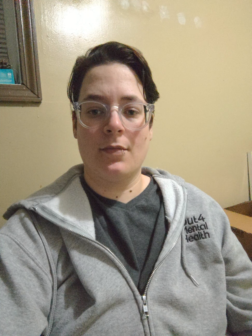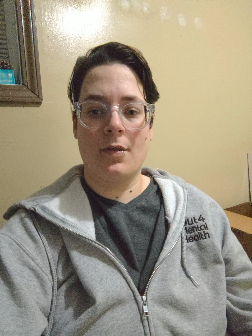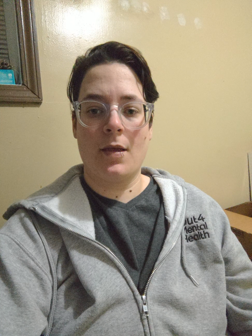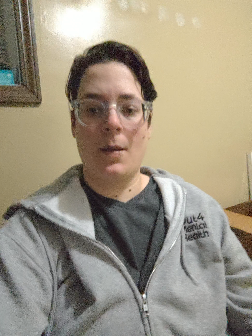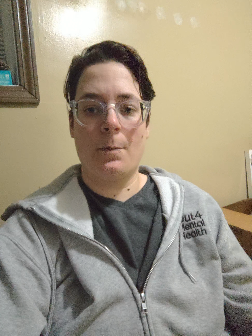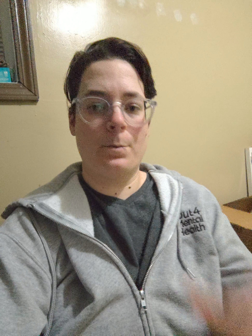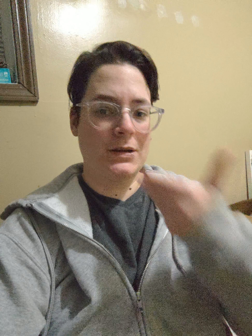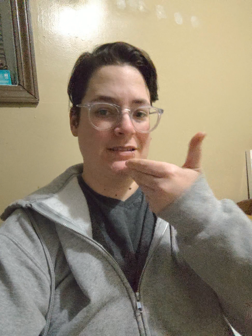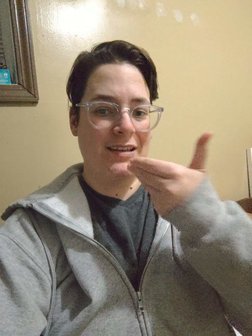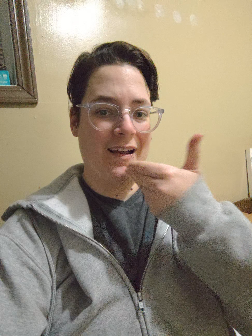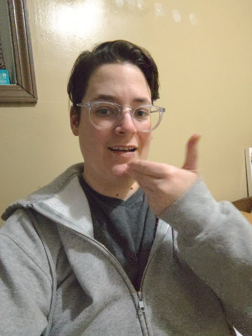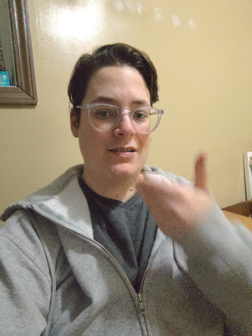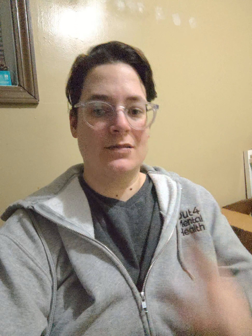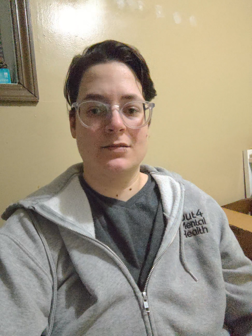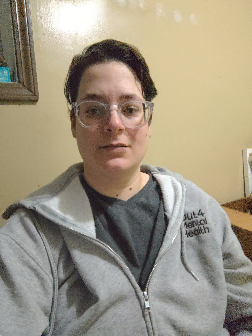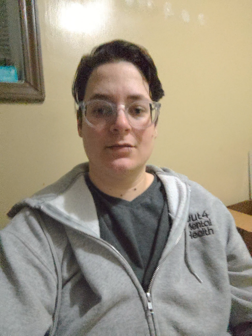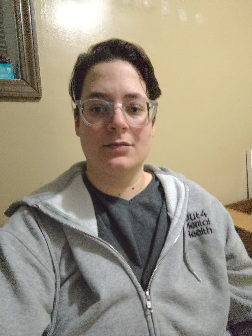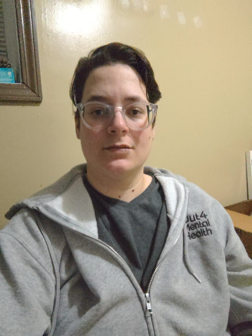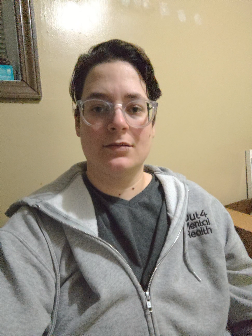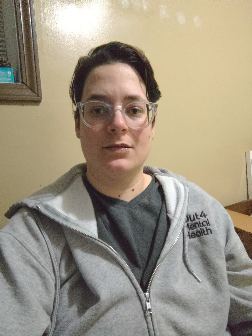pizza